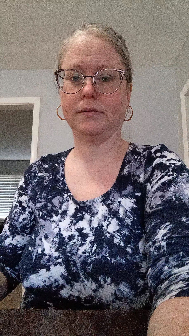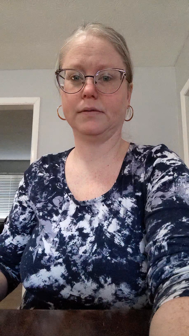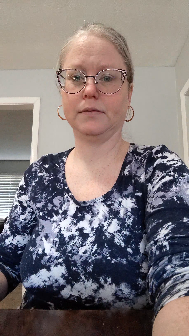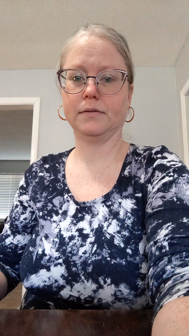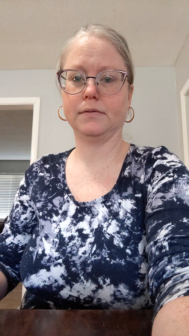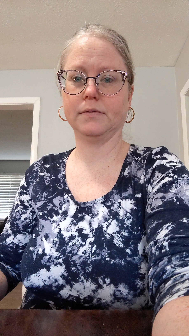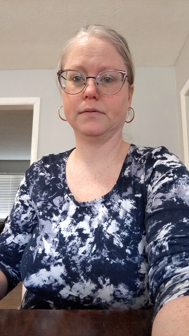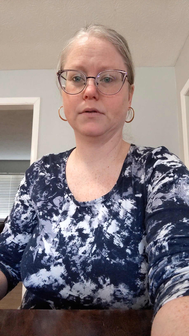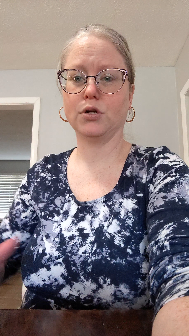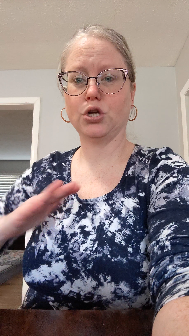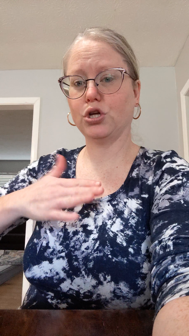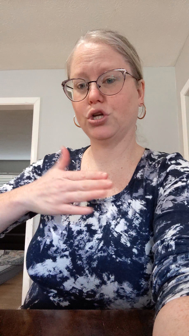cook